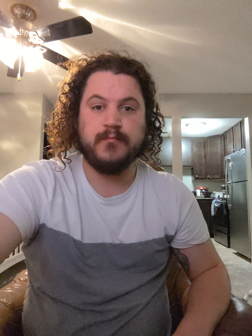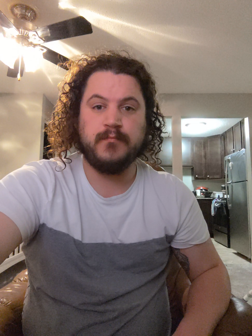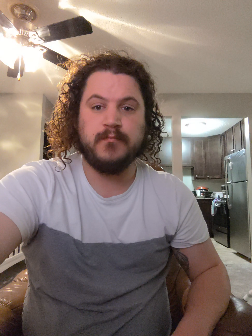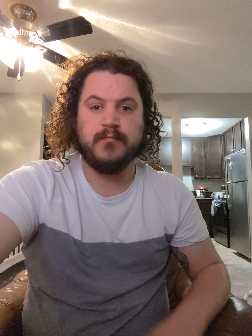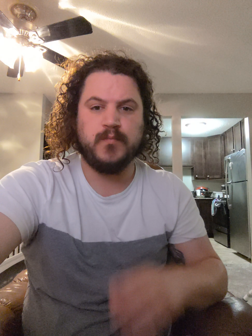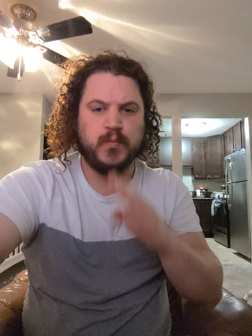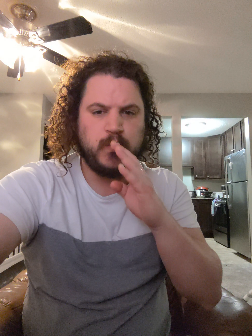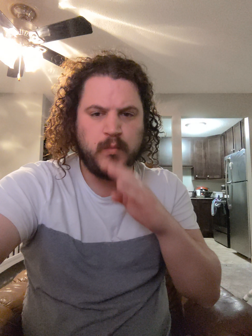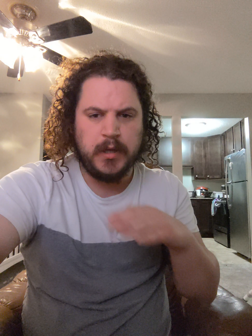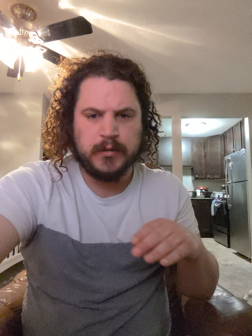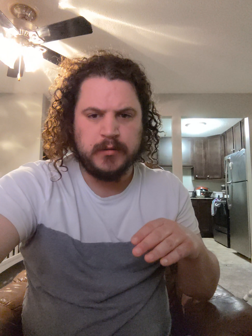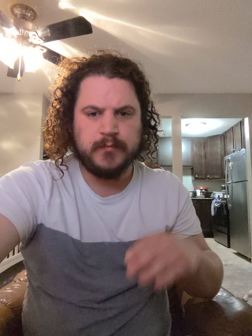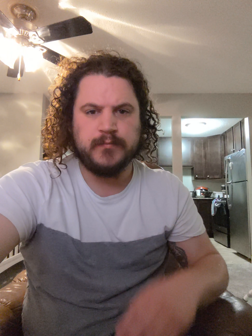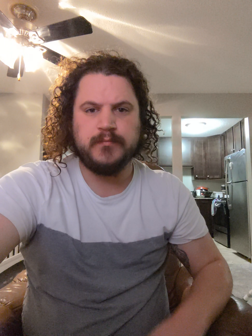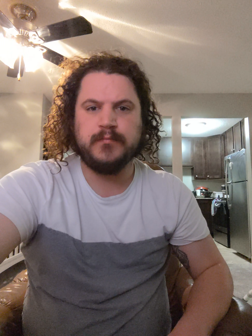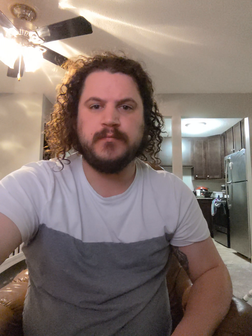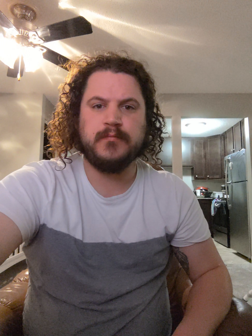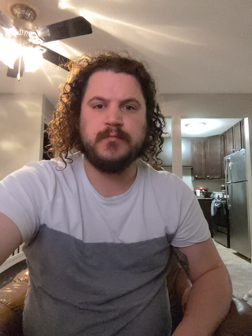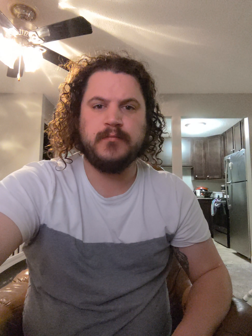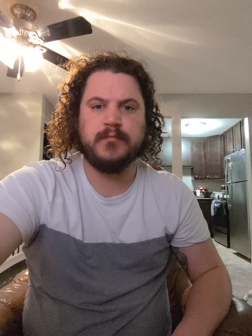quiet